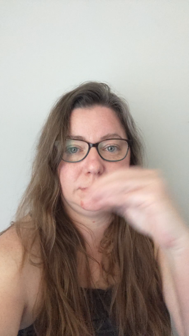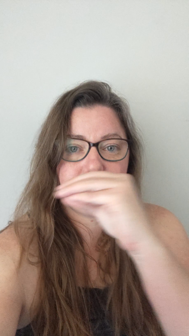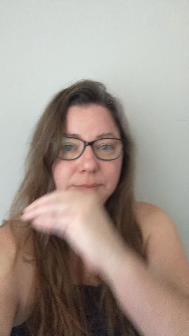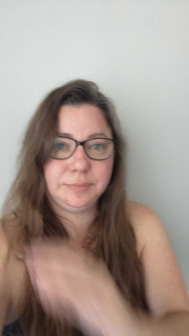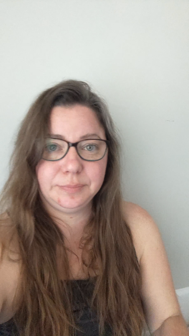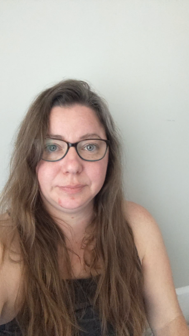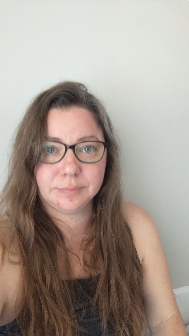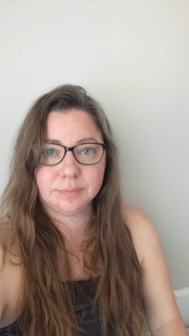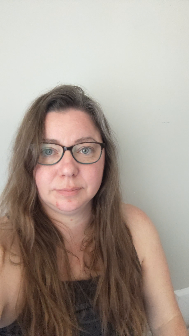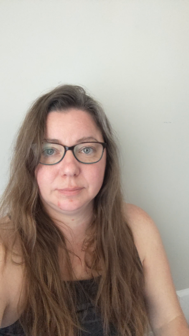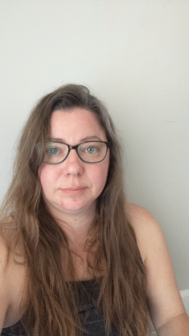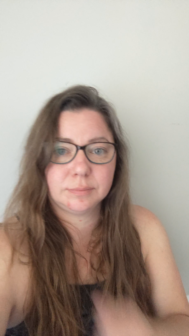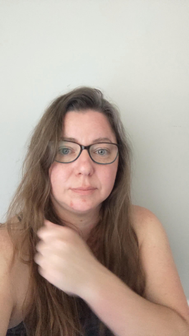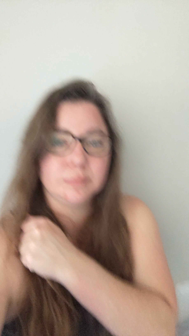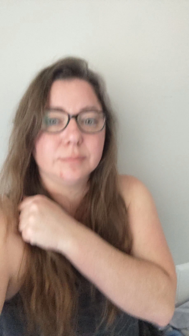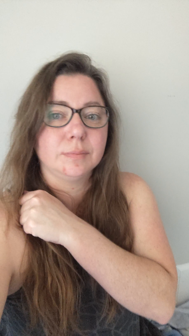love